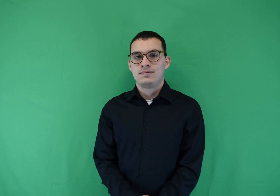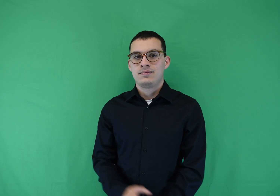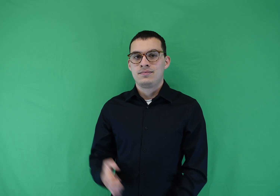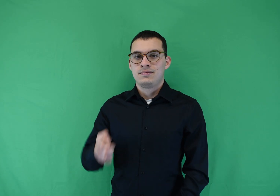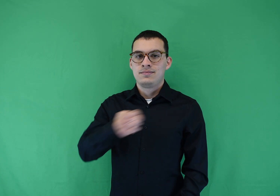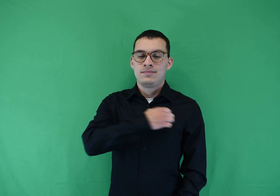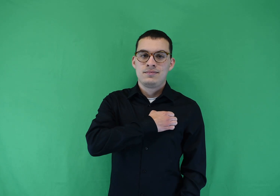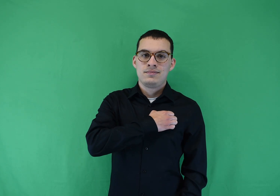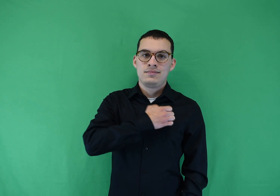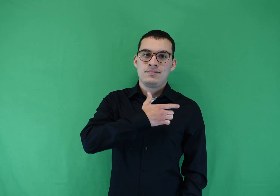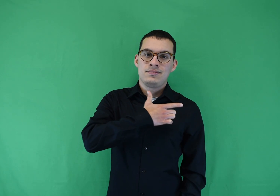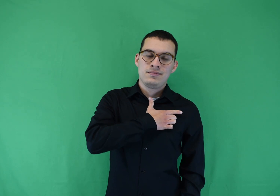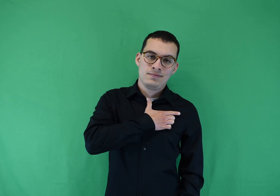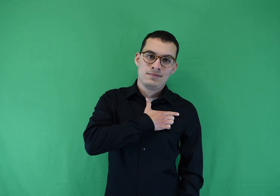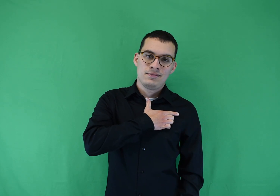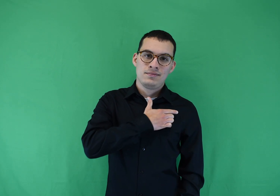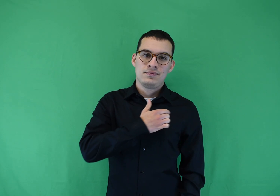español